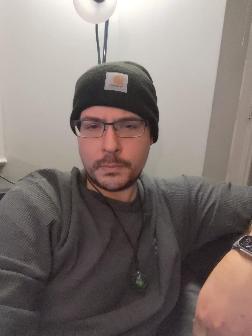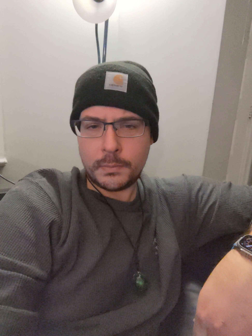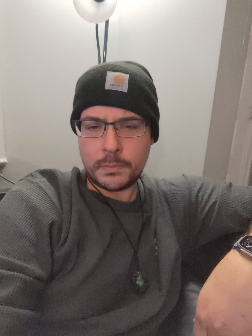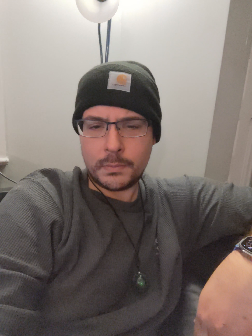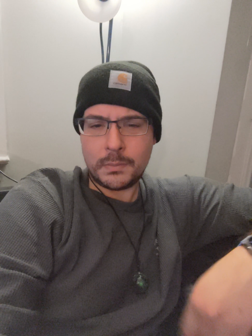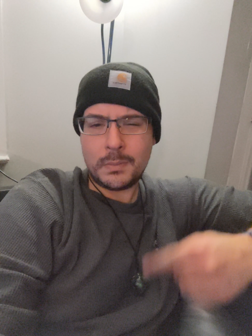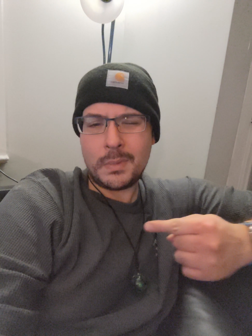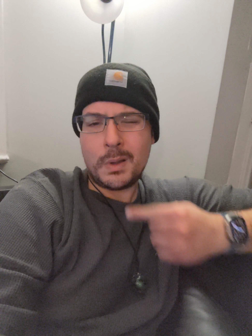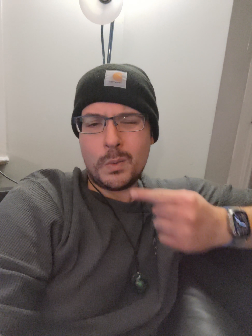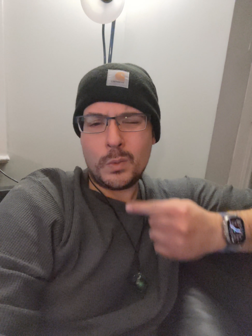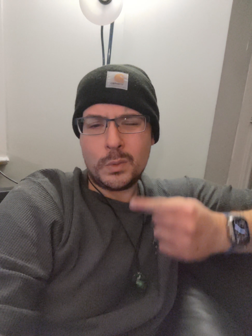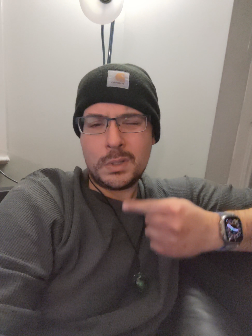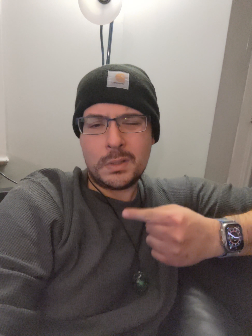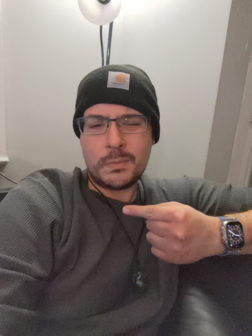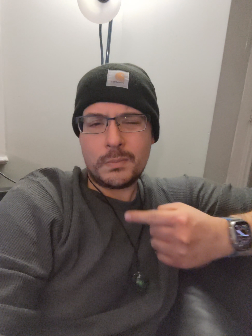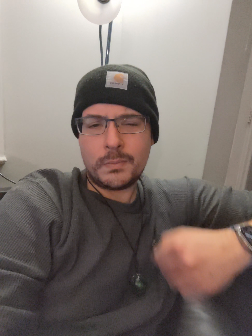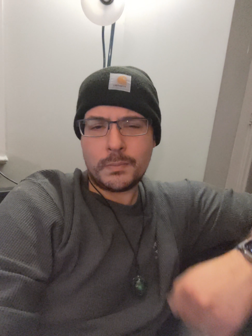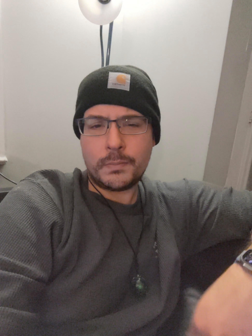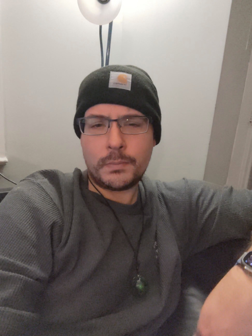owie